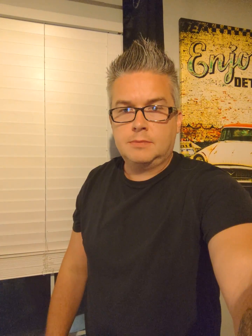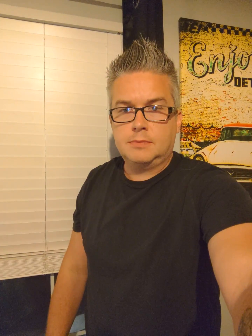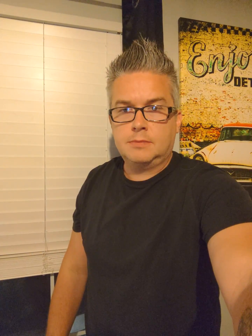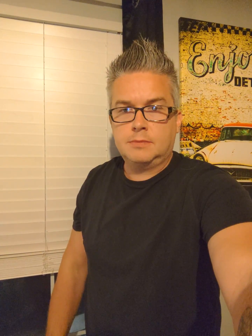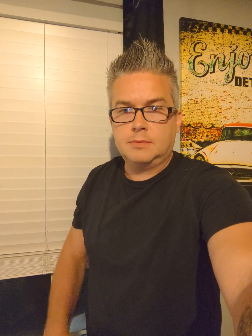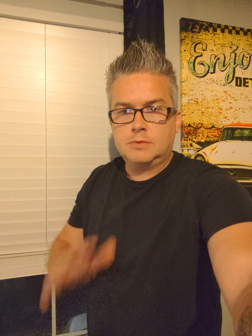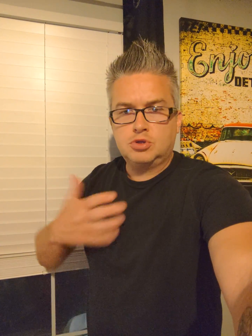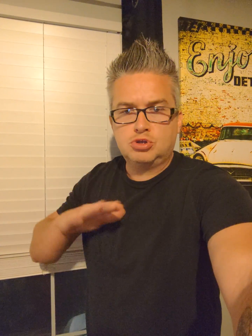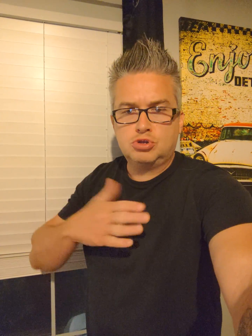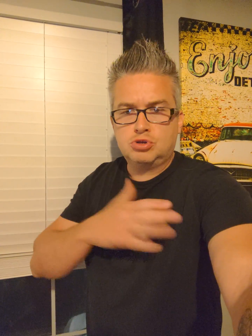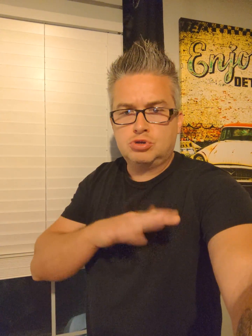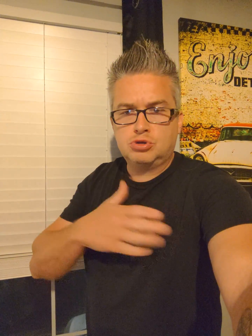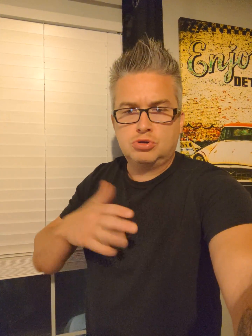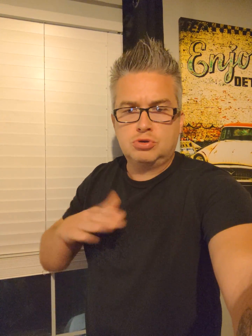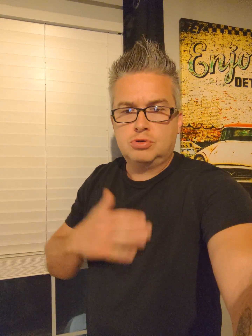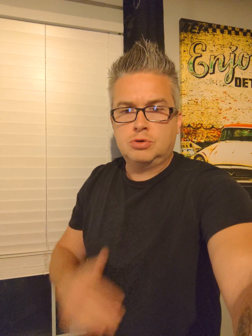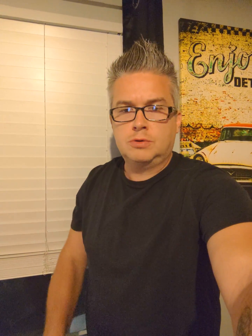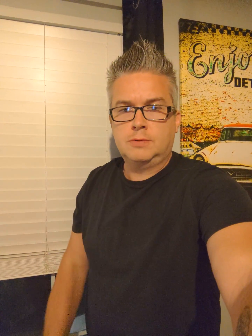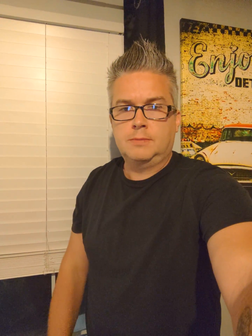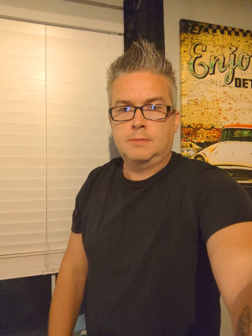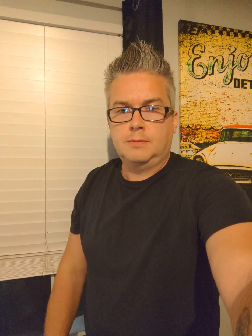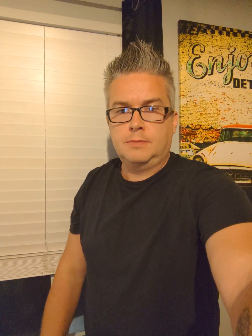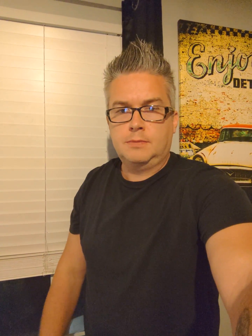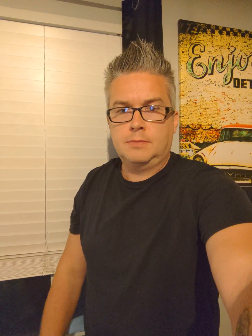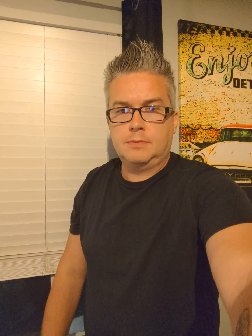cook